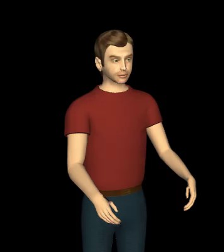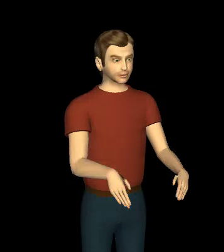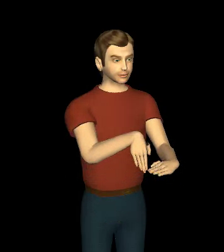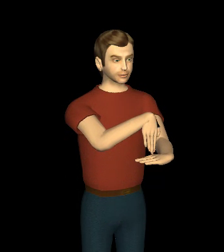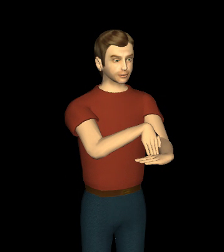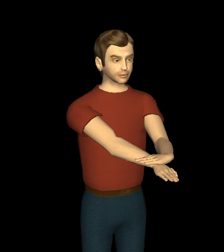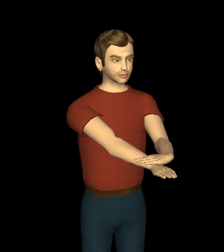قبو